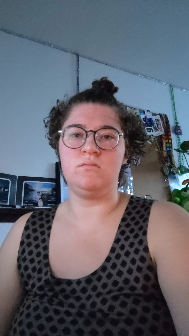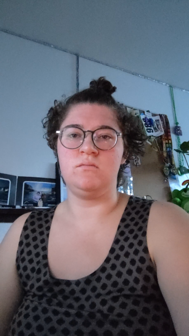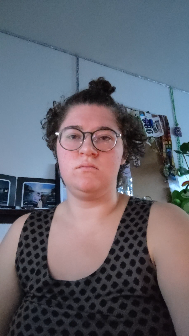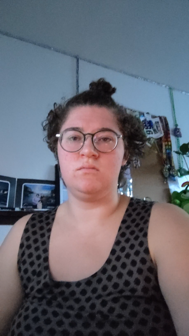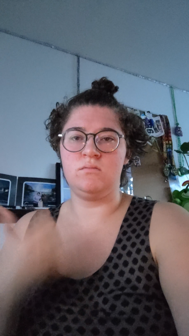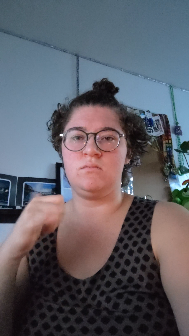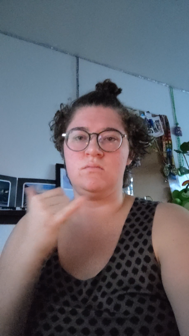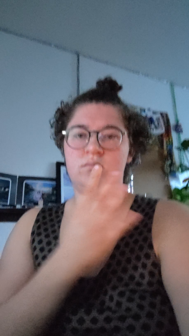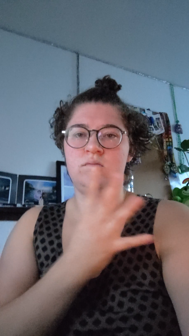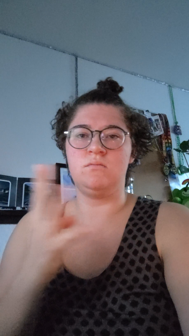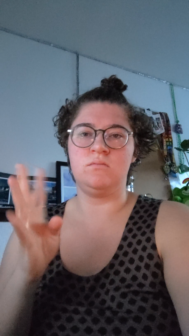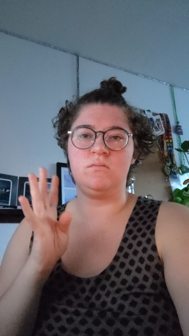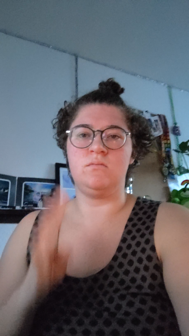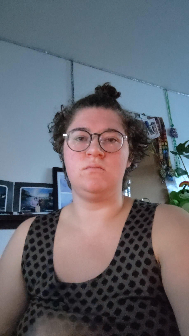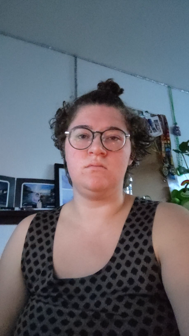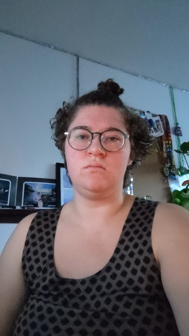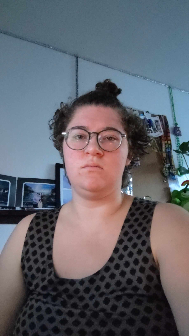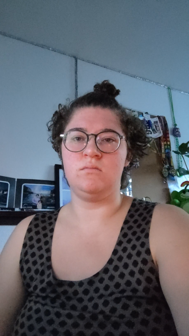playpen